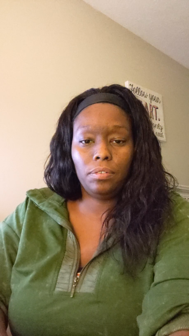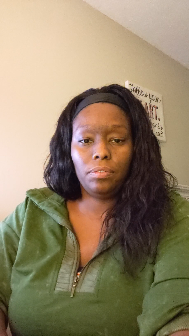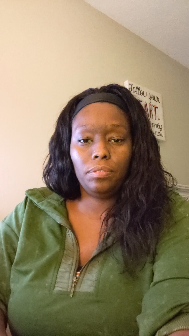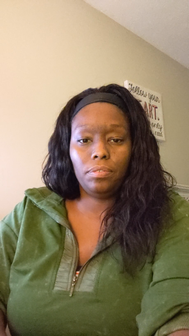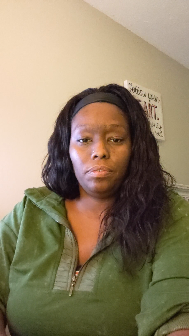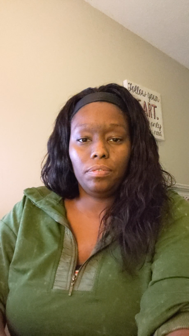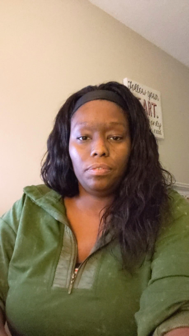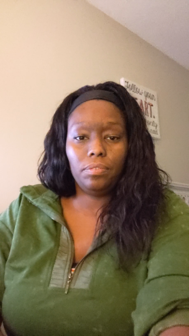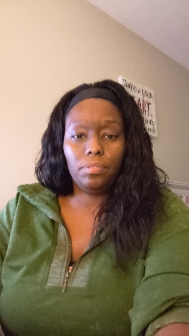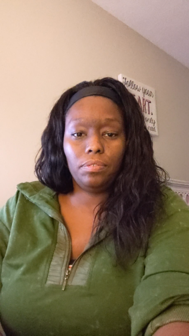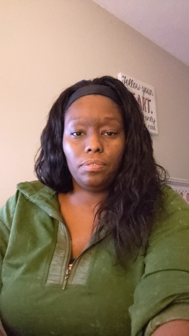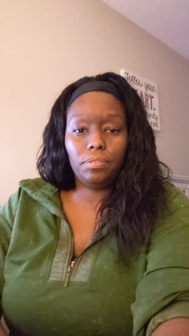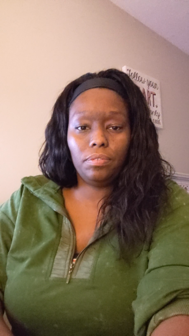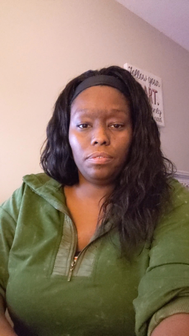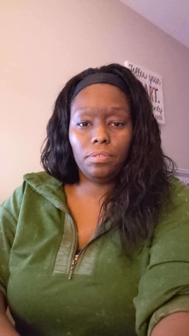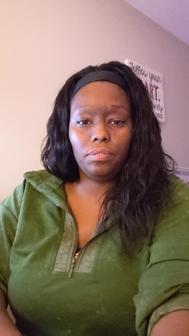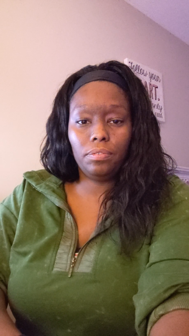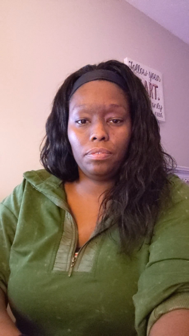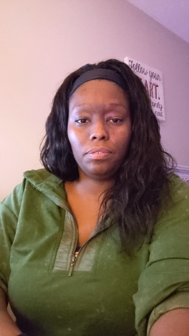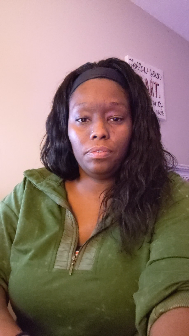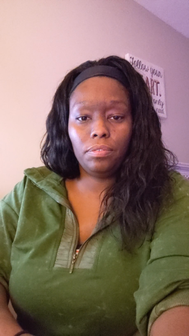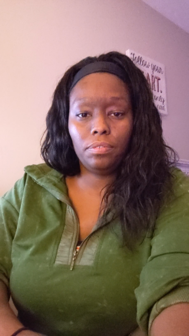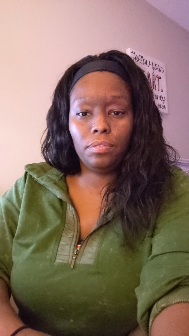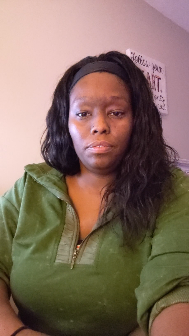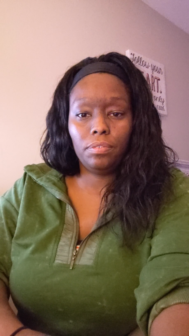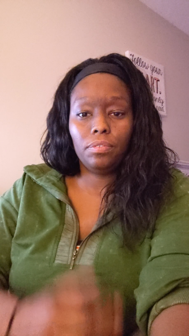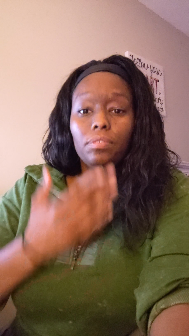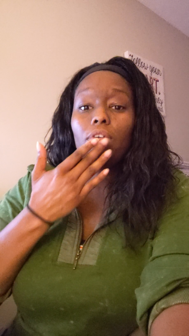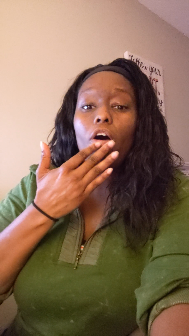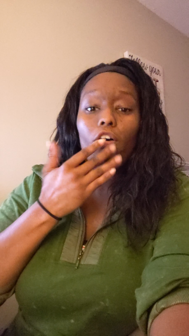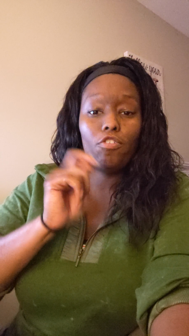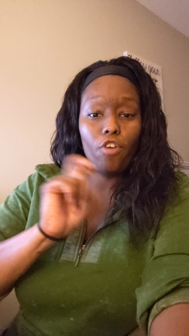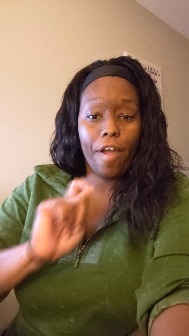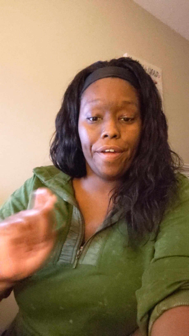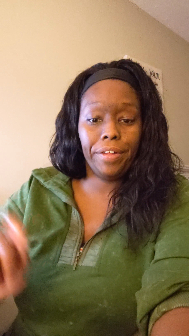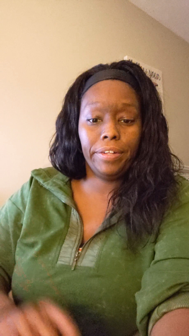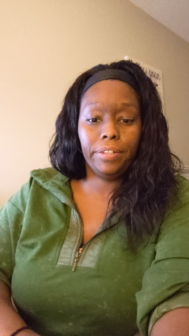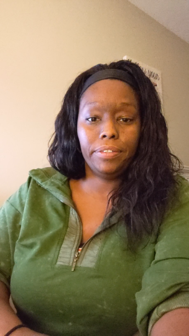crayon